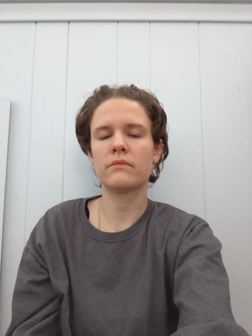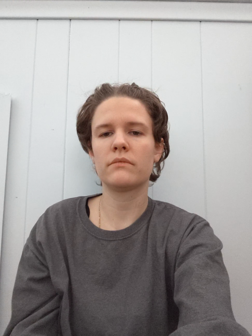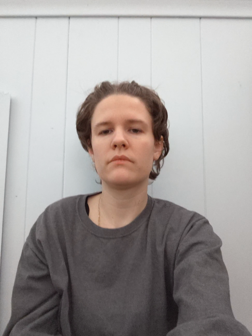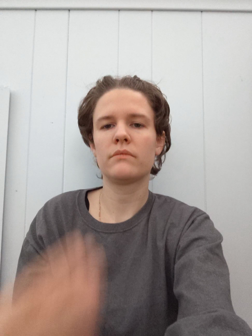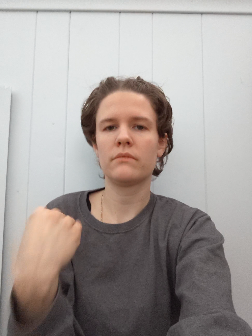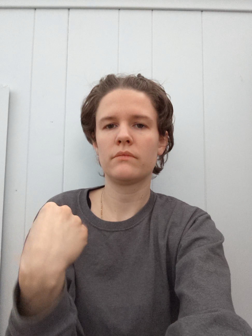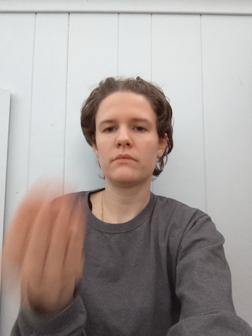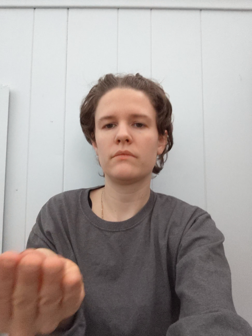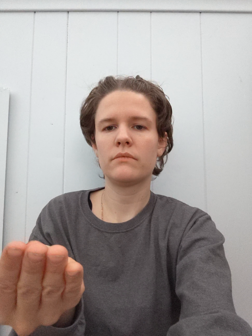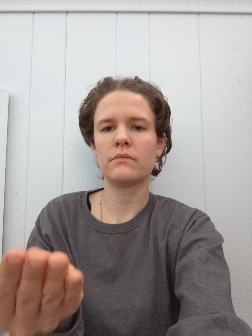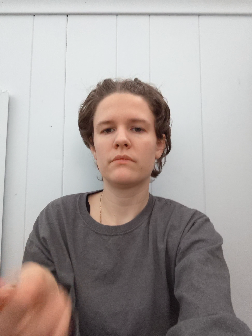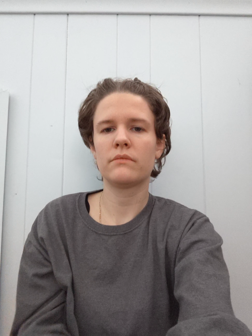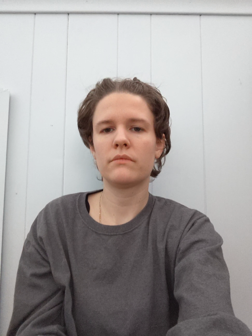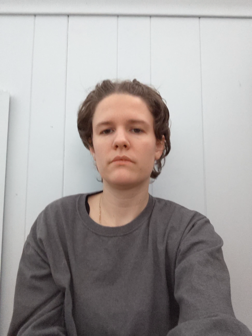give